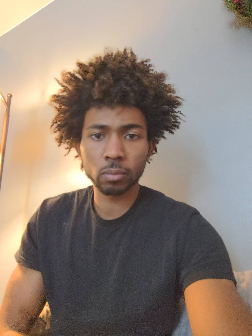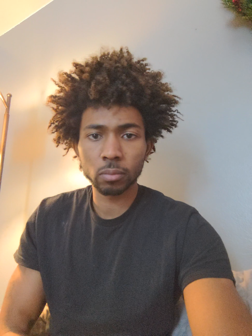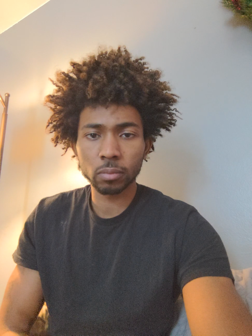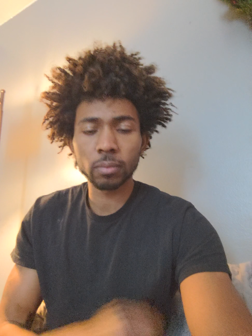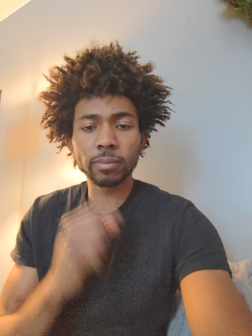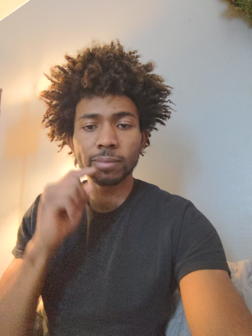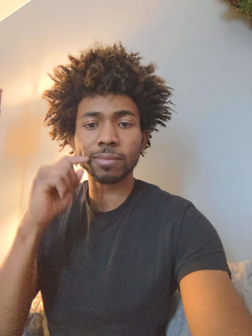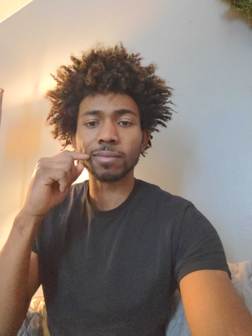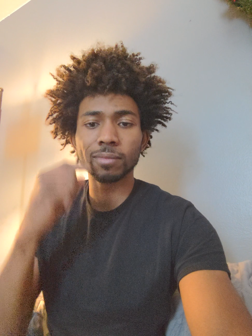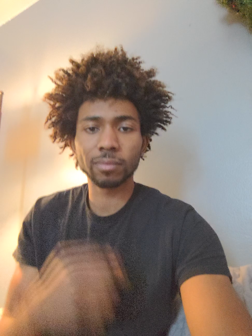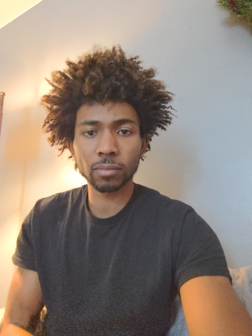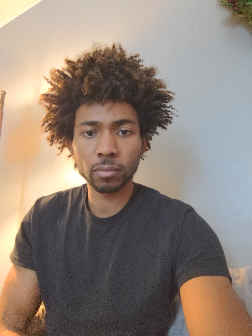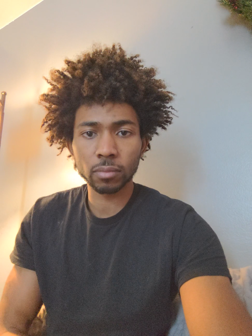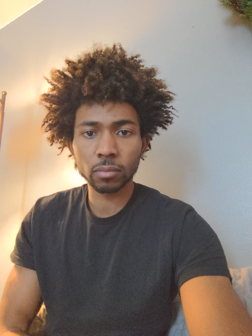smile